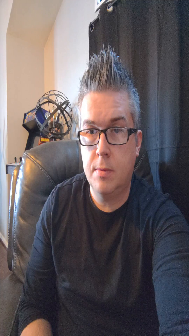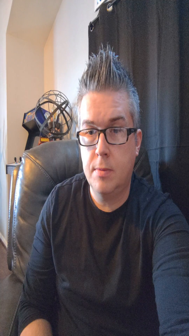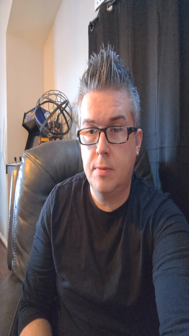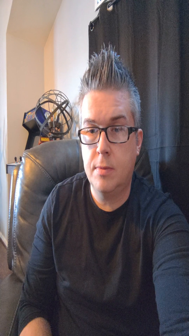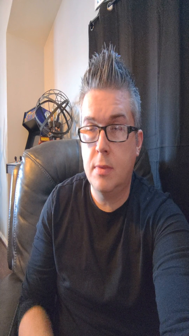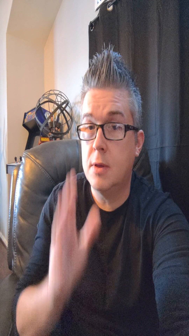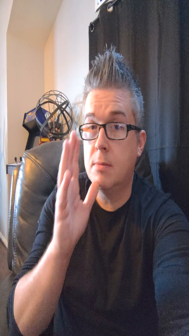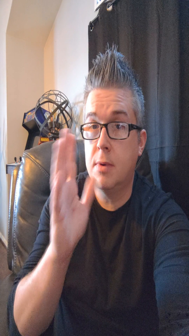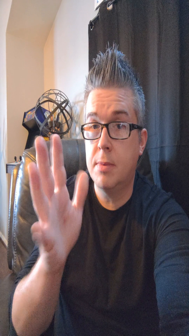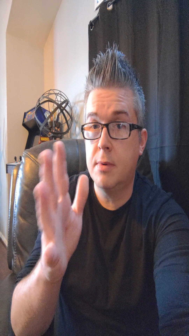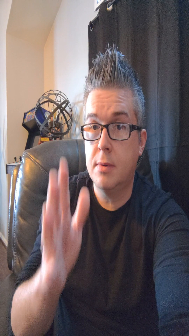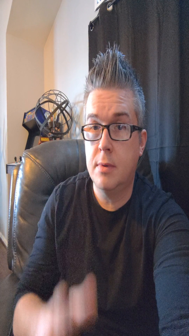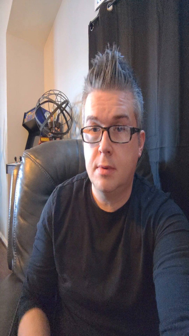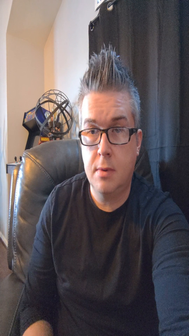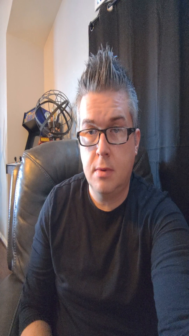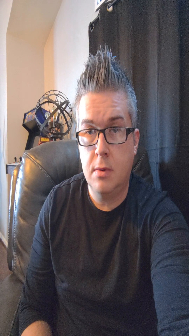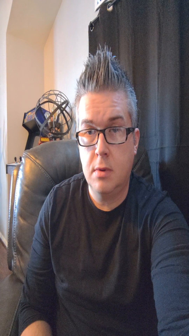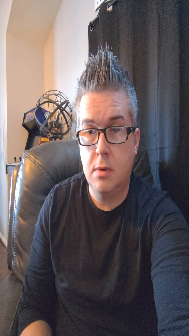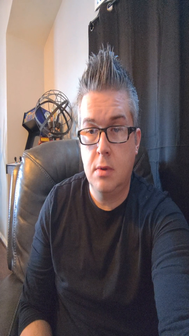grandma